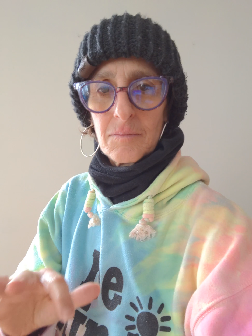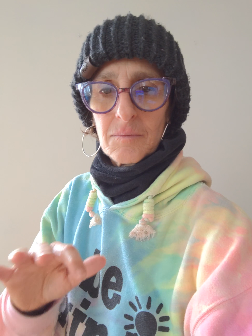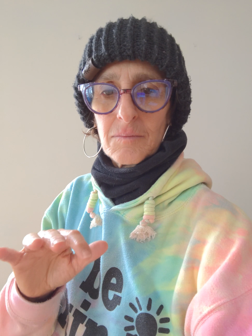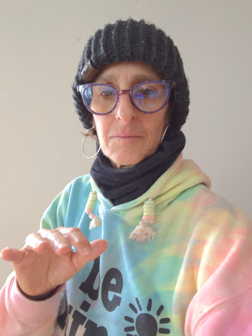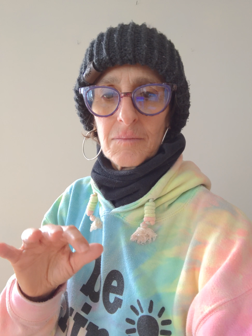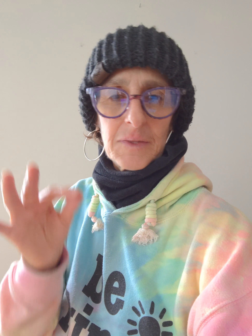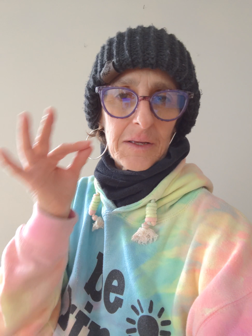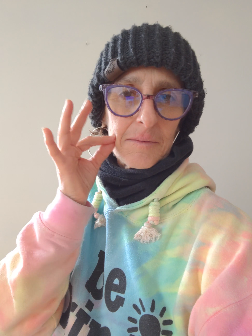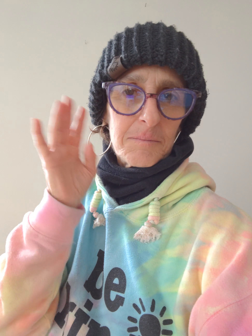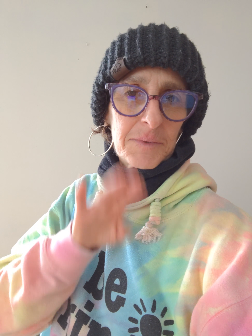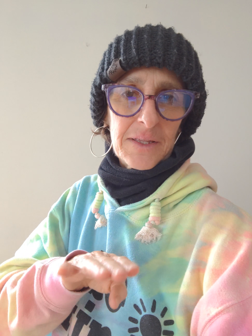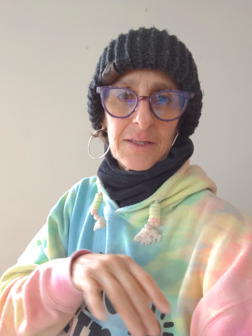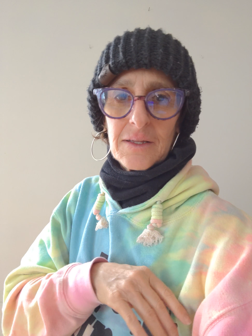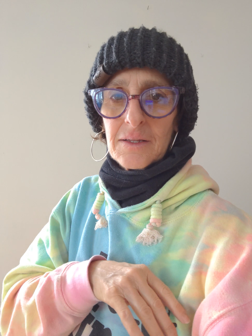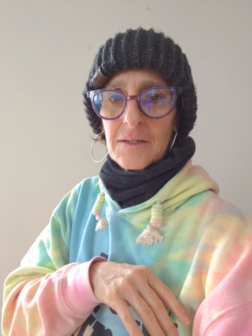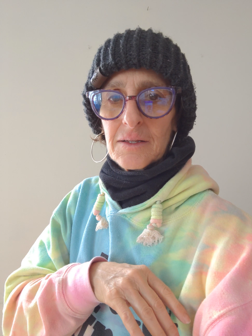bee